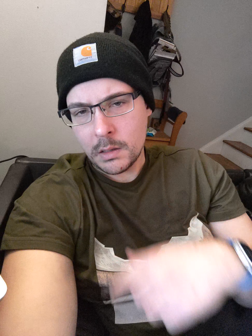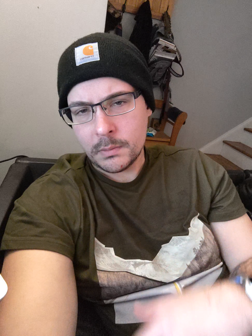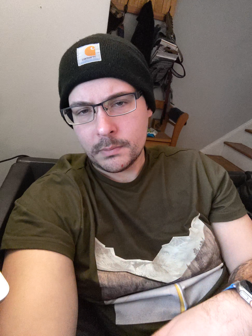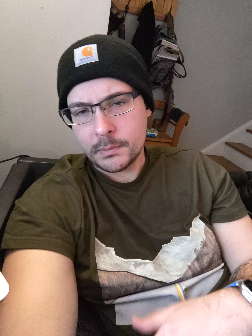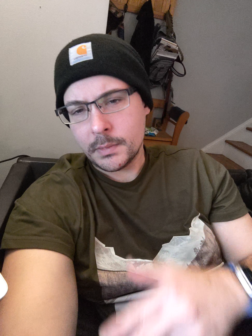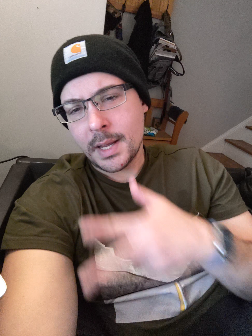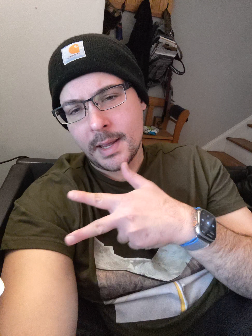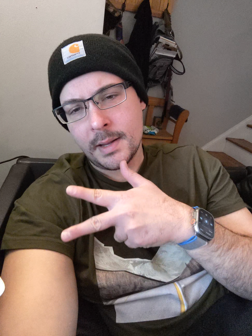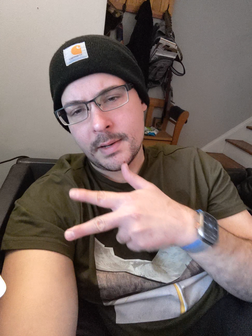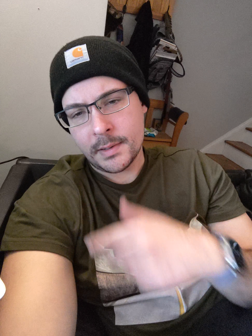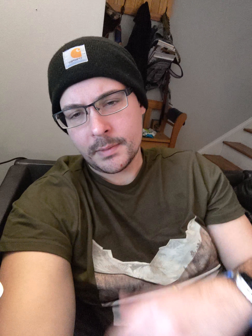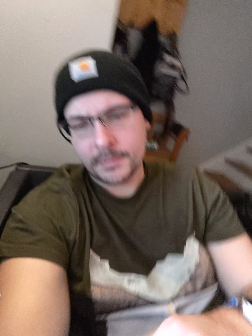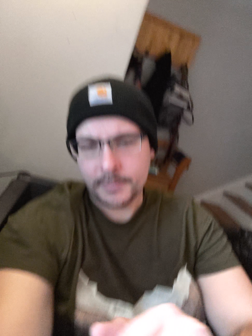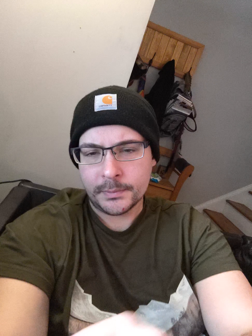hen